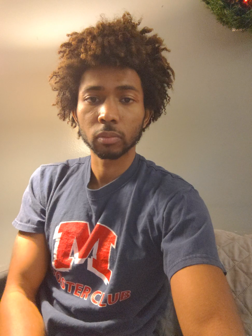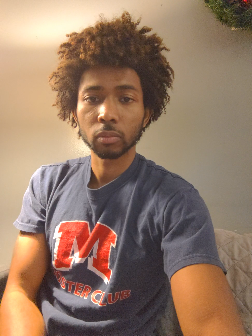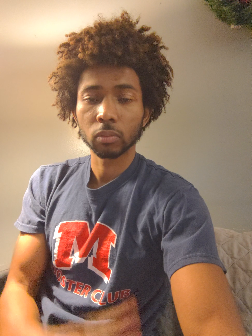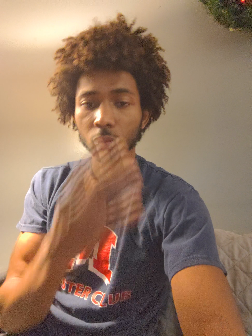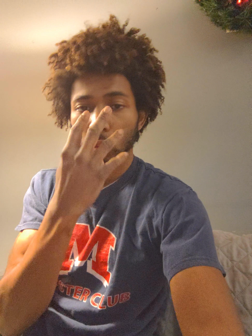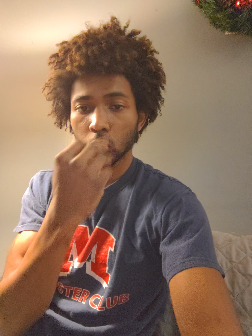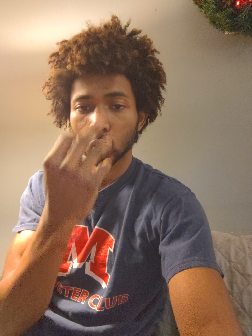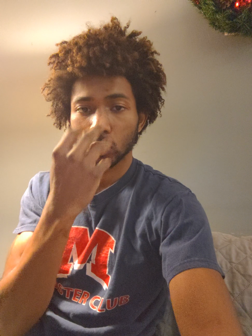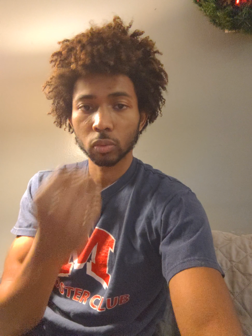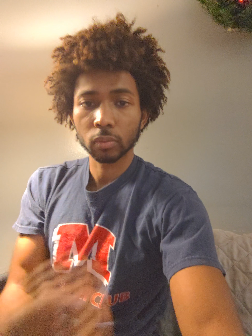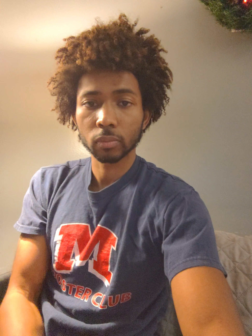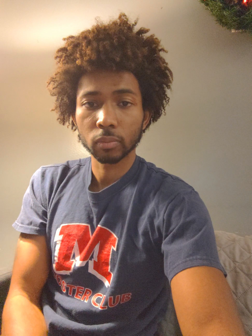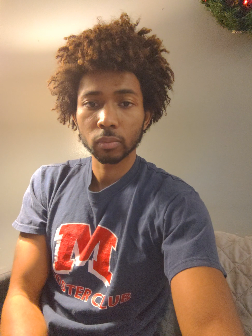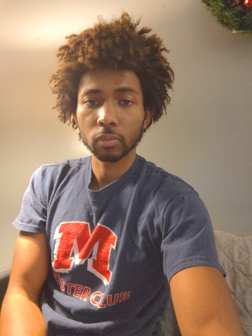wolf